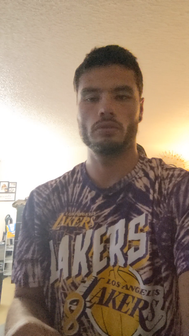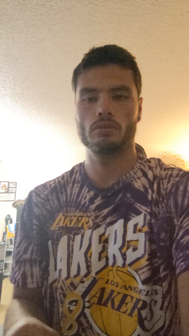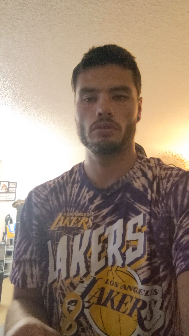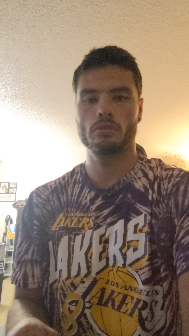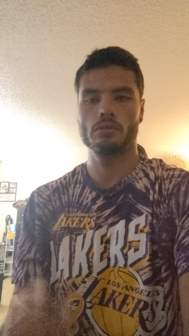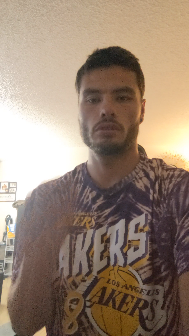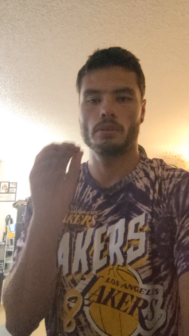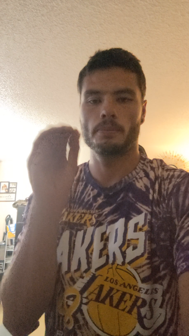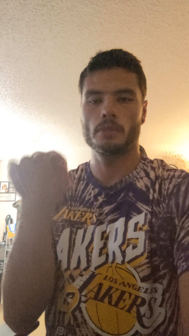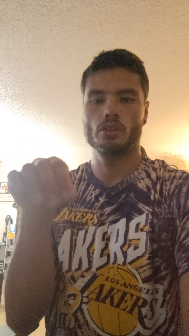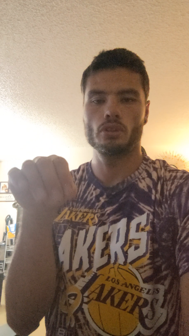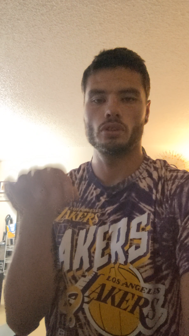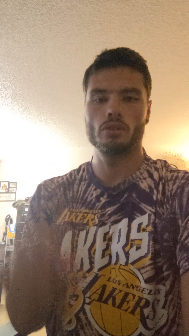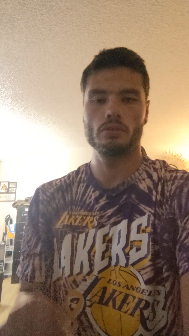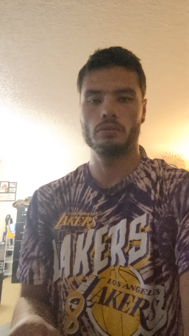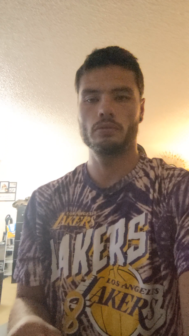put